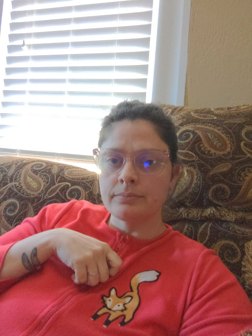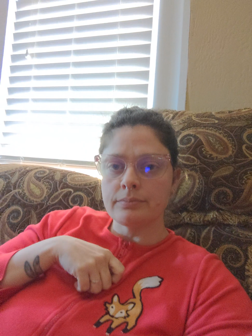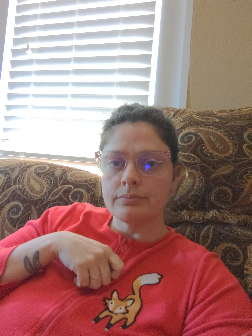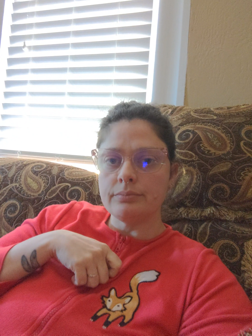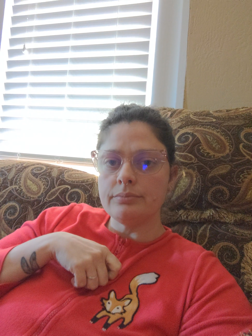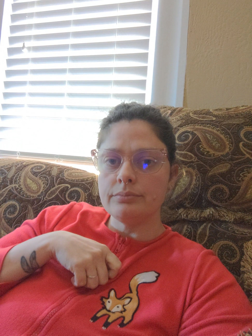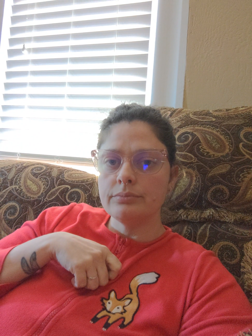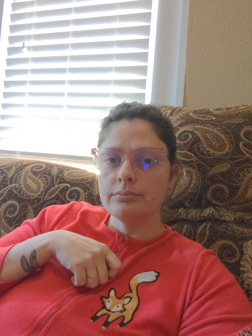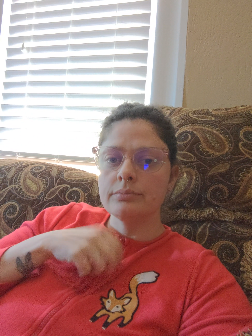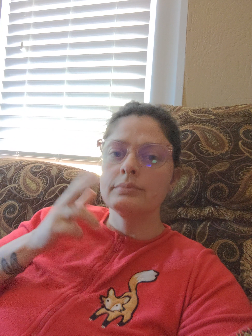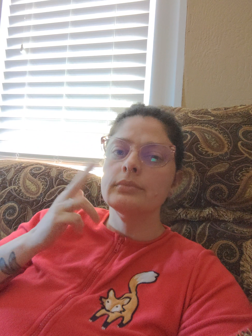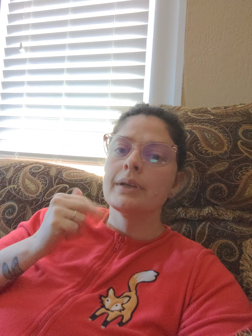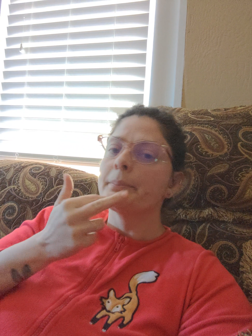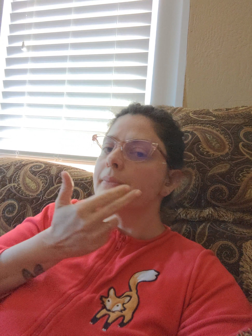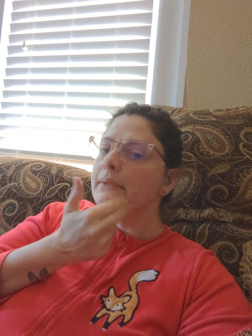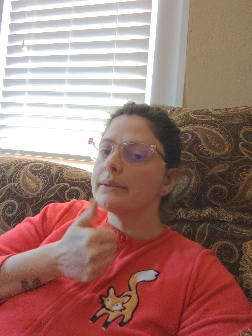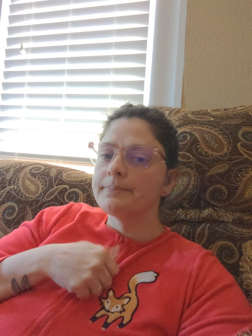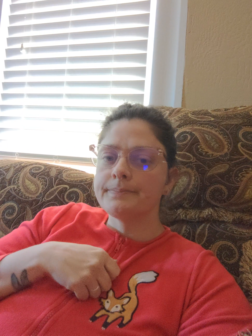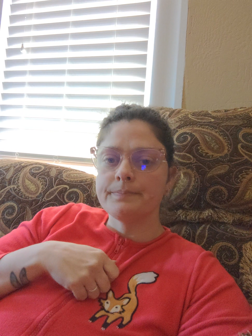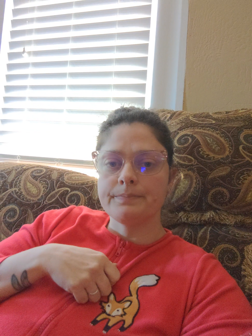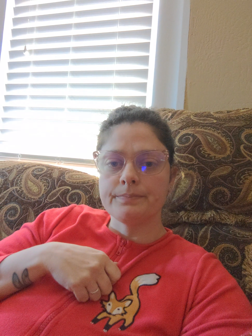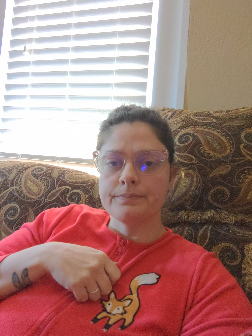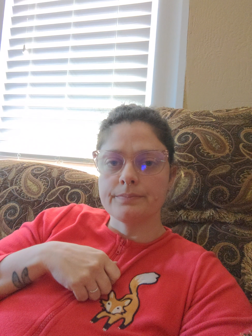napkin